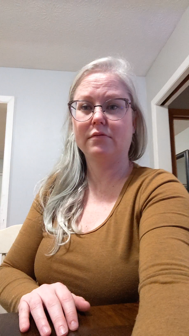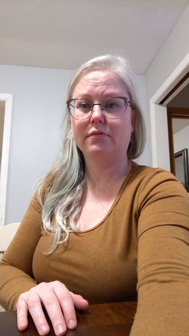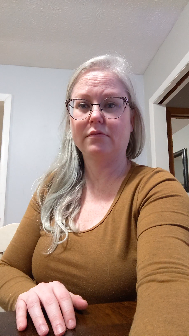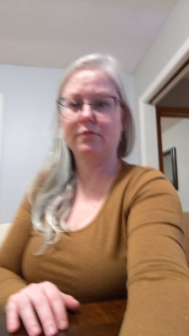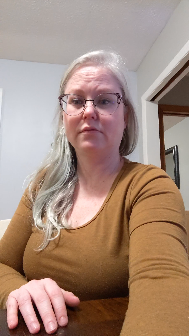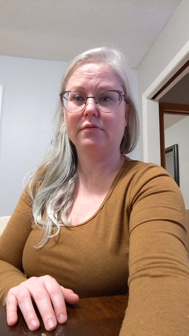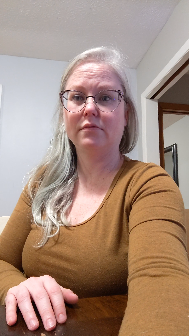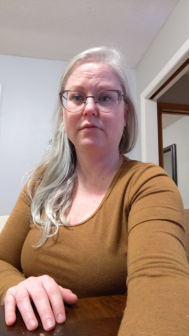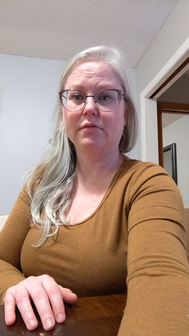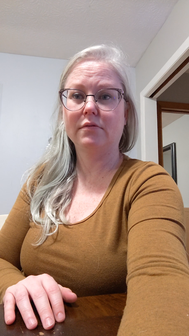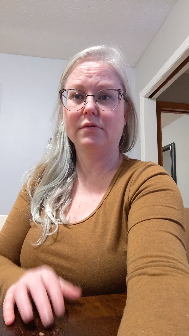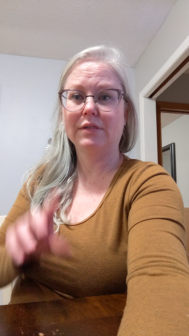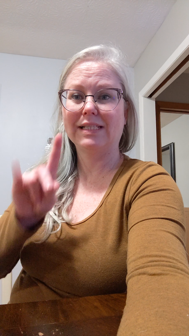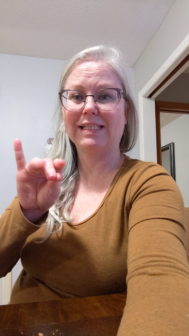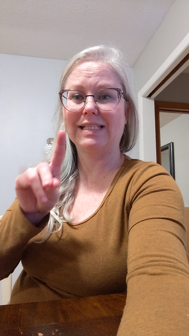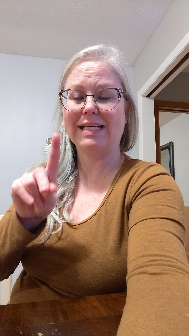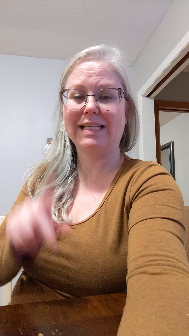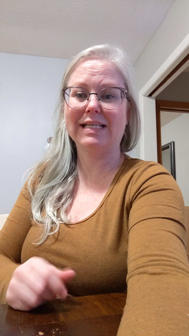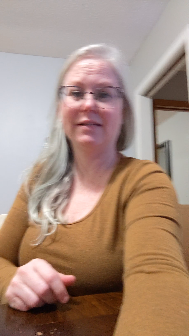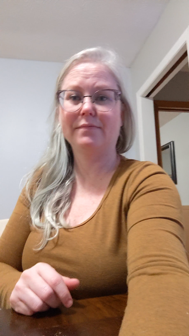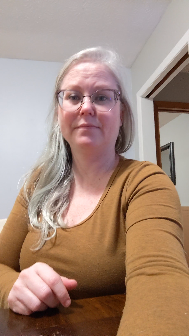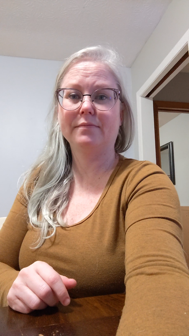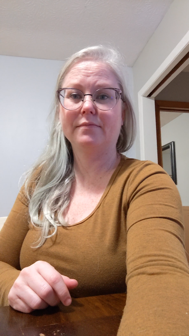did